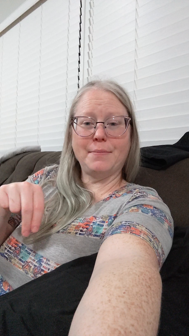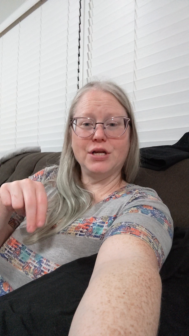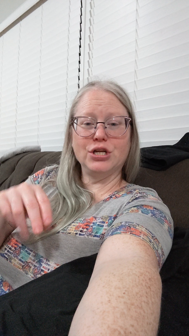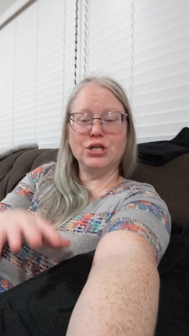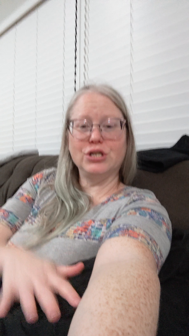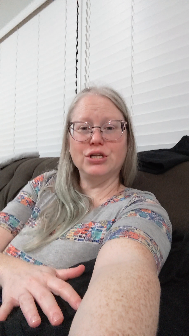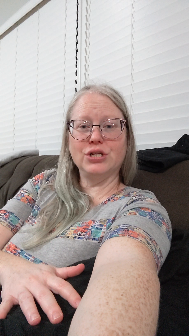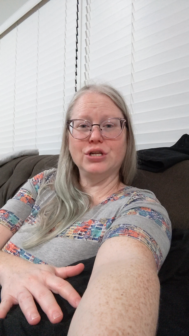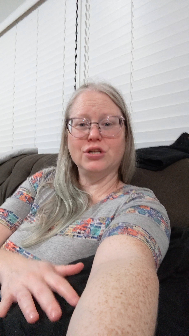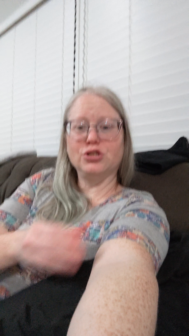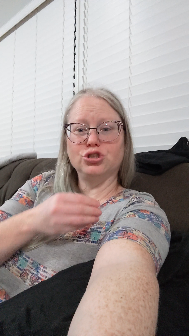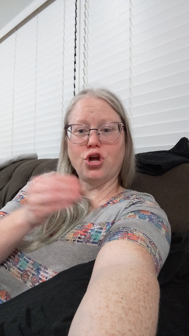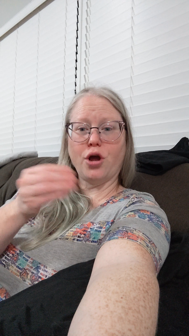shopping